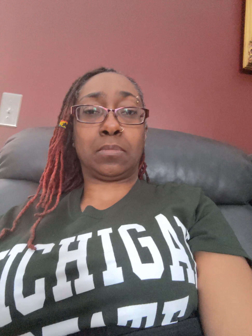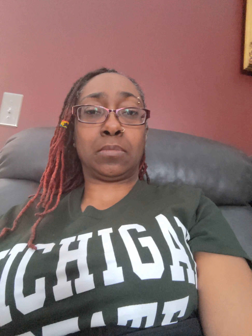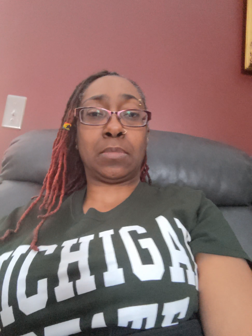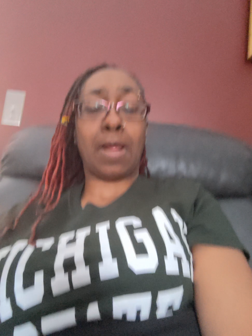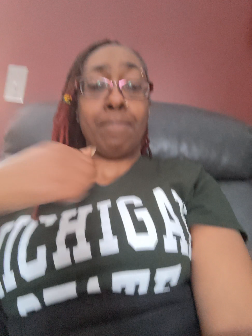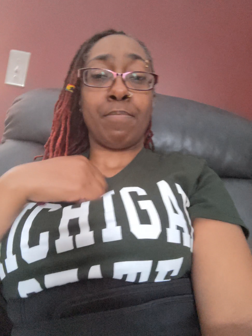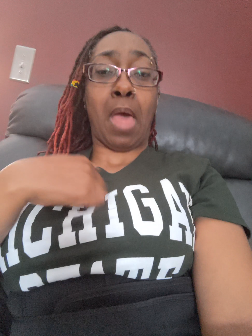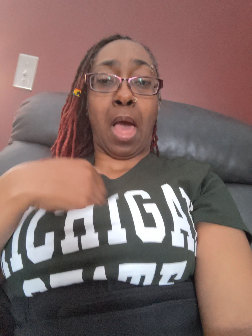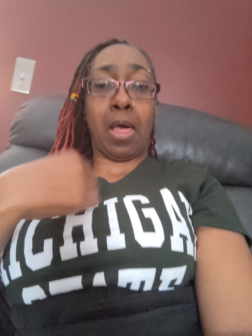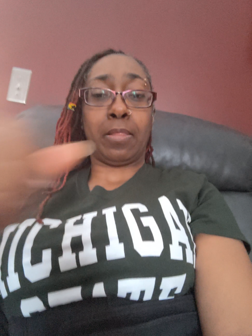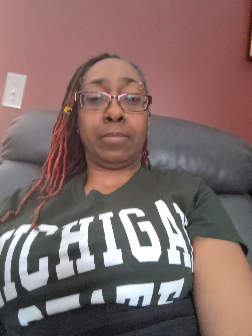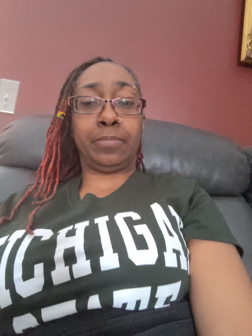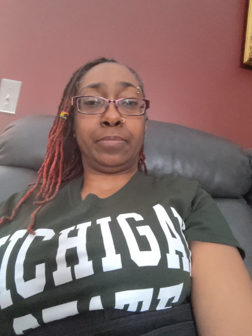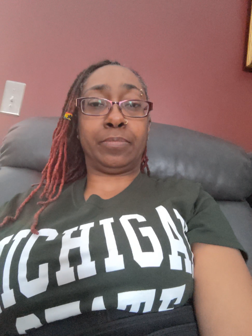bath